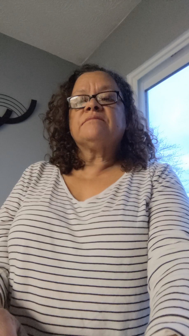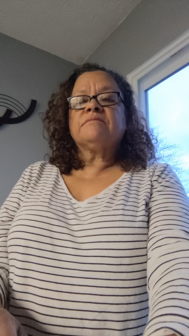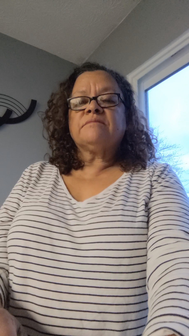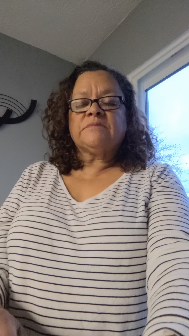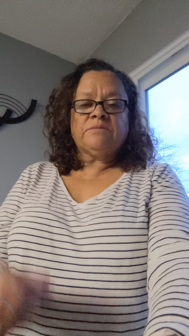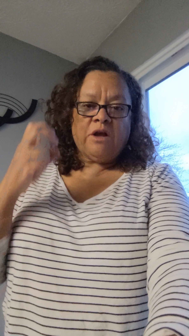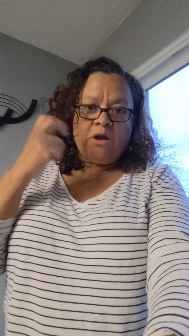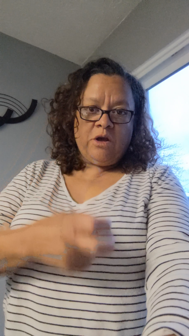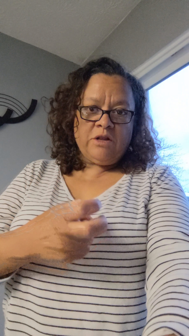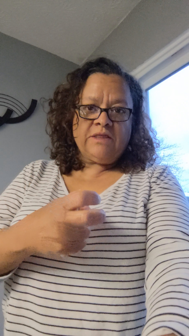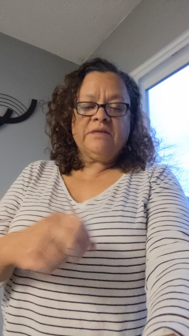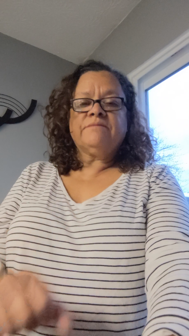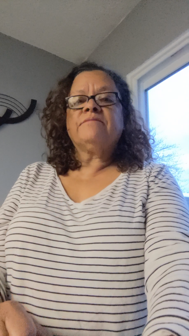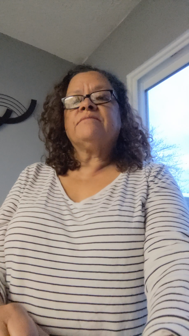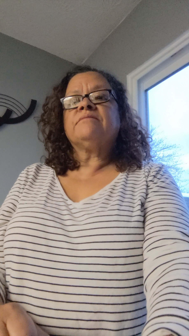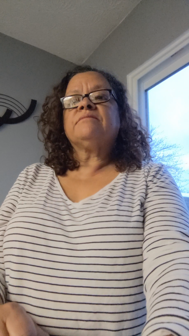hard